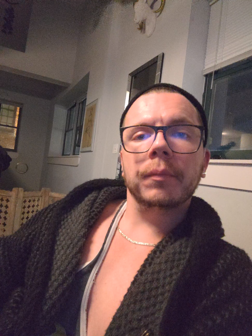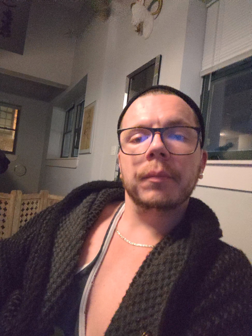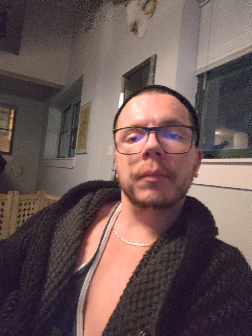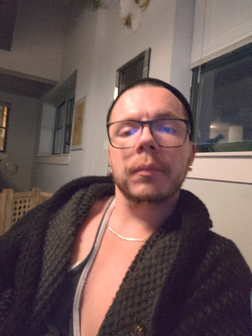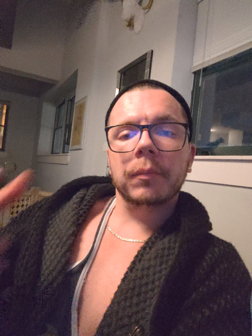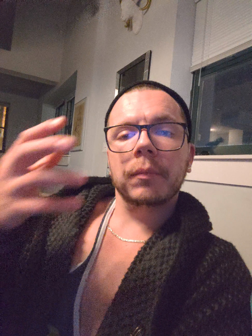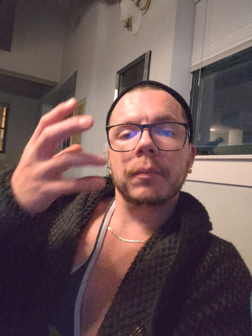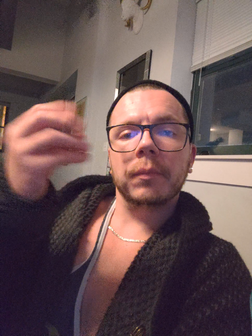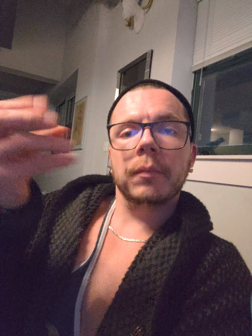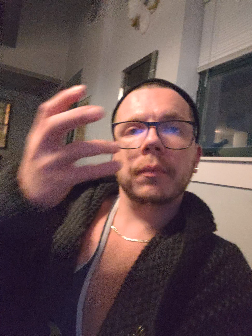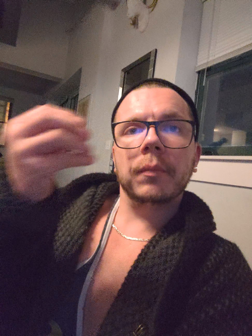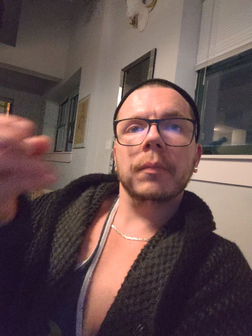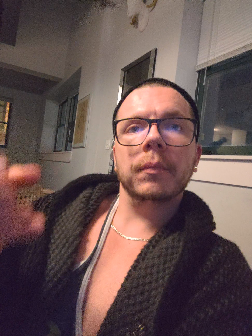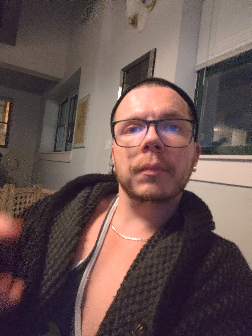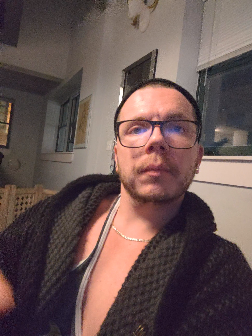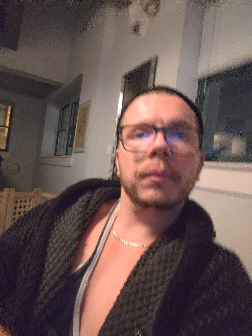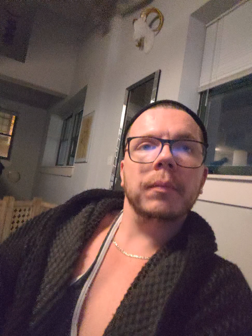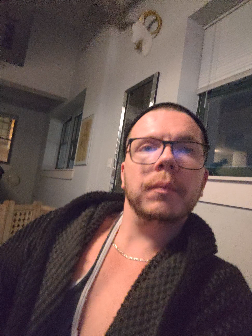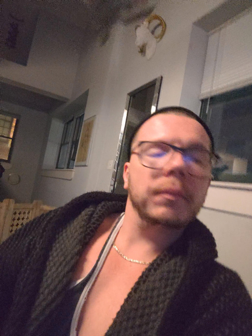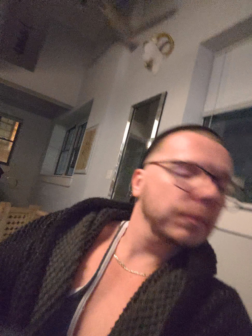outside